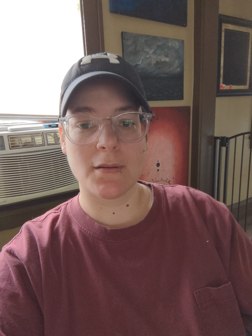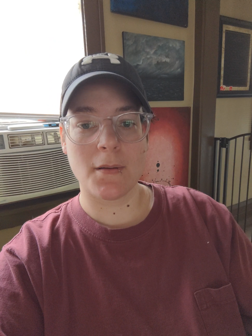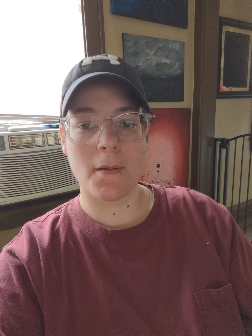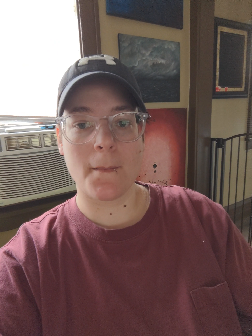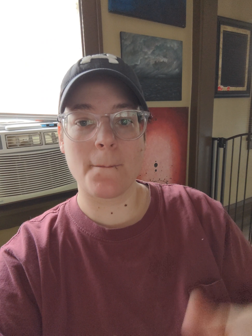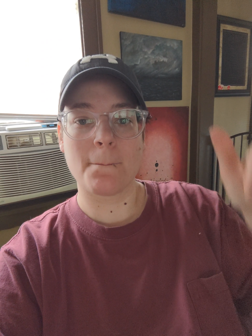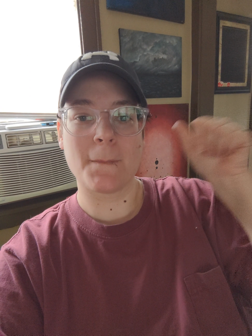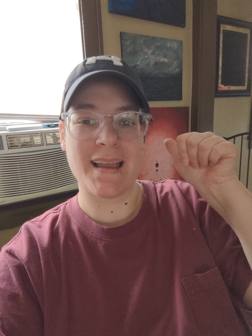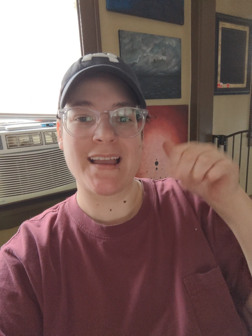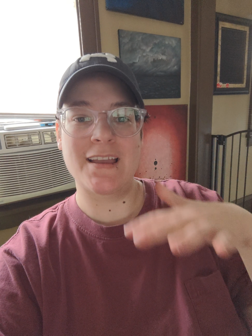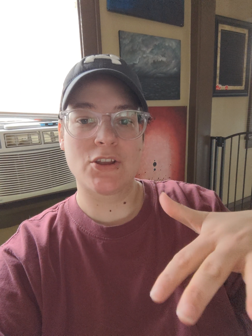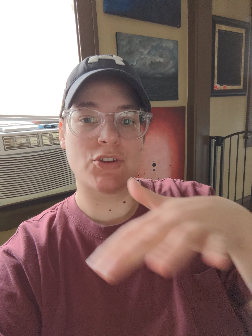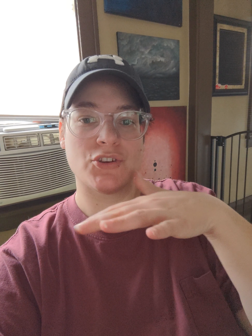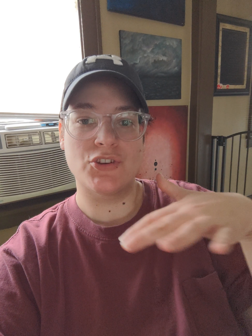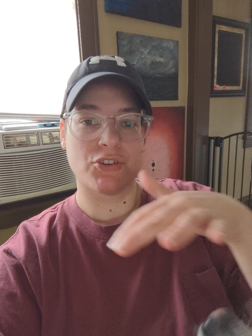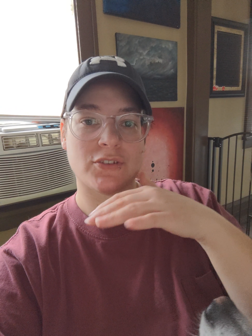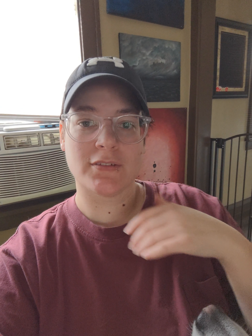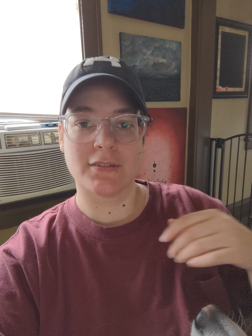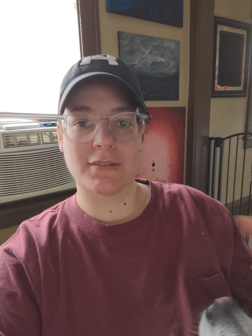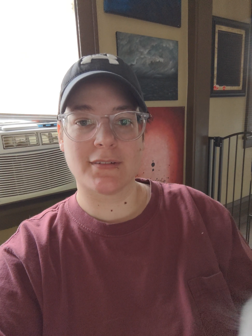backyard